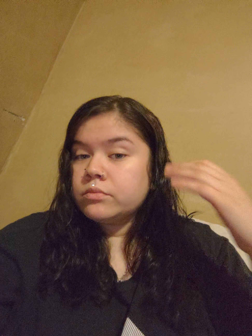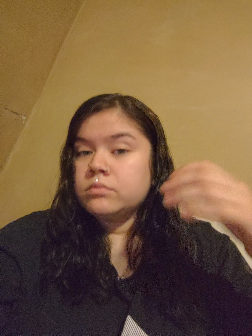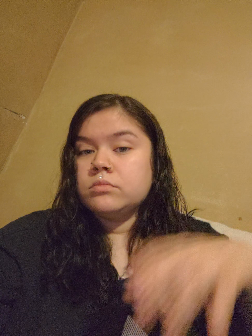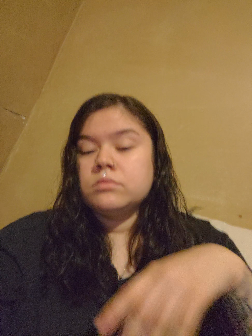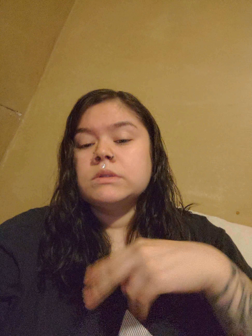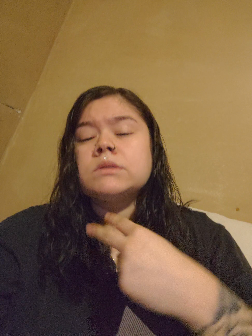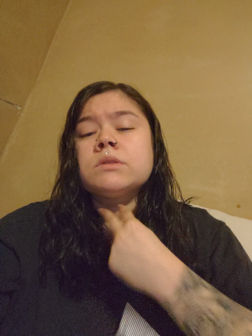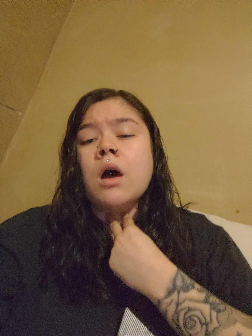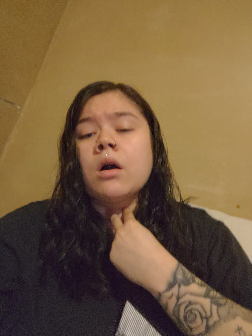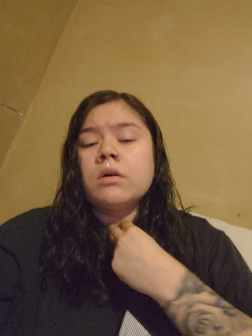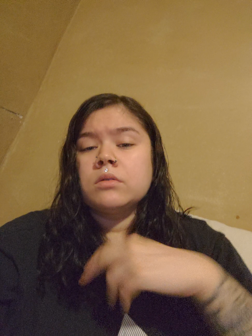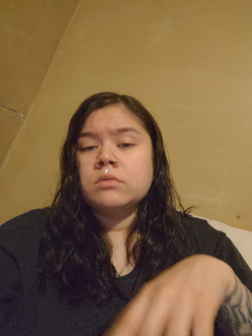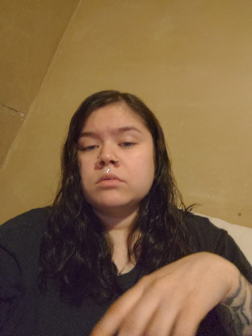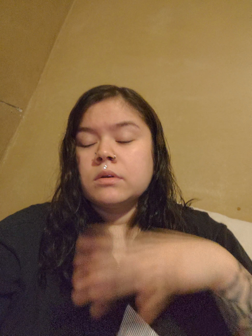stuck